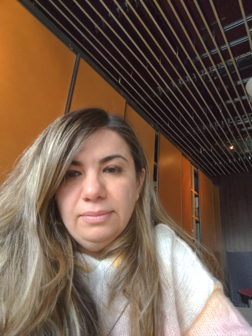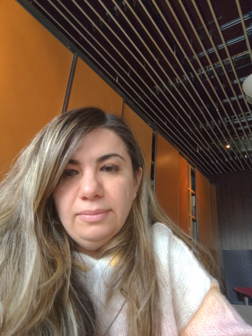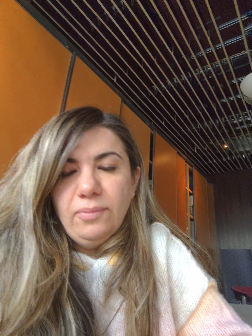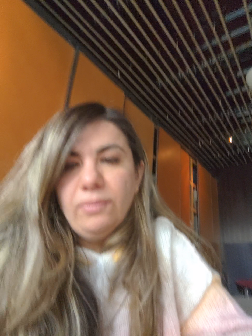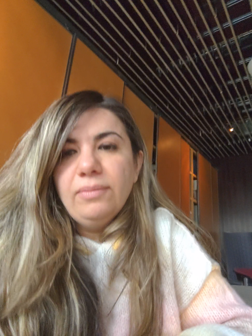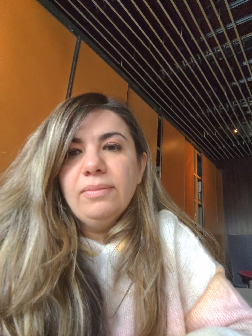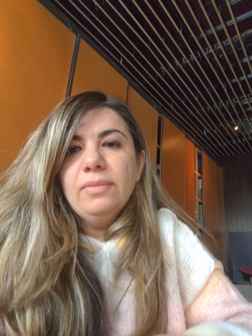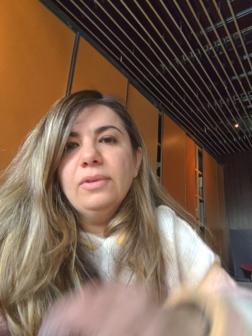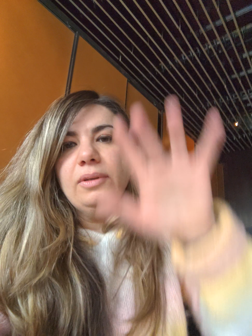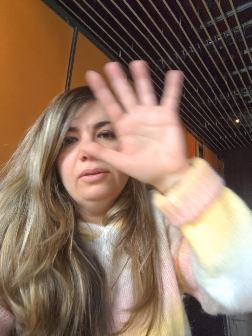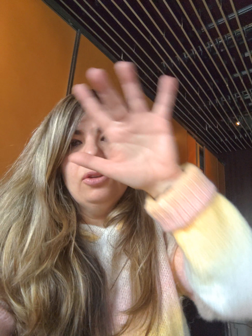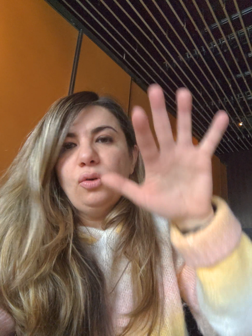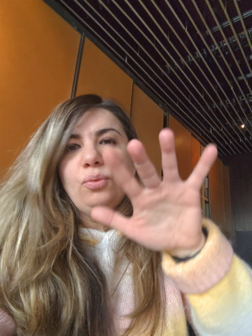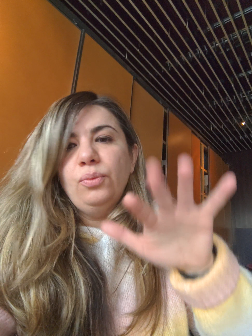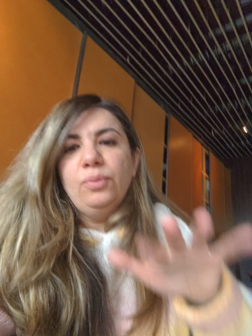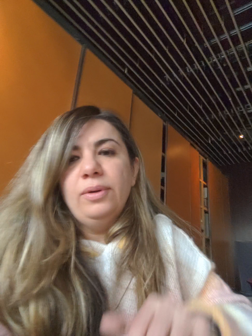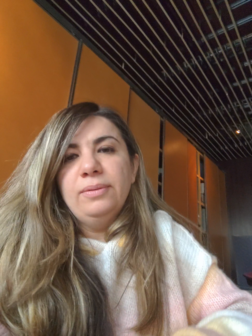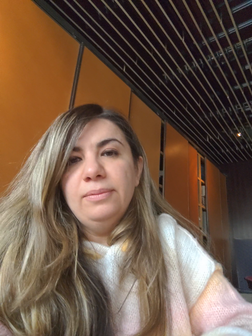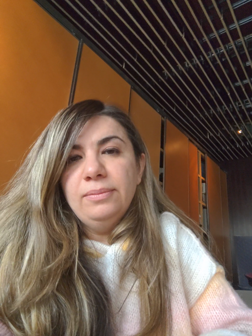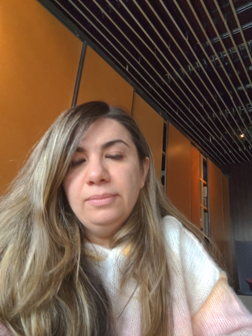snow